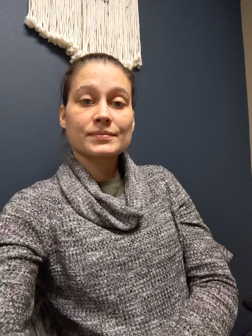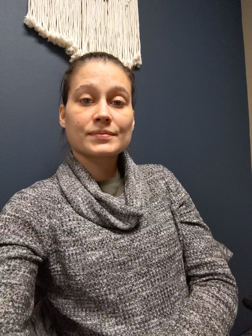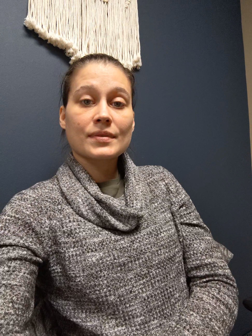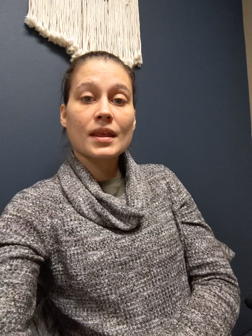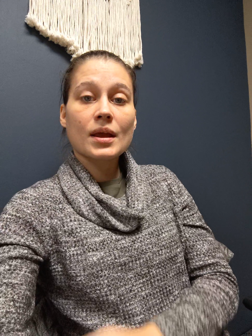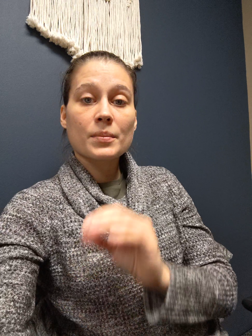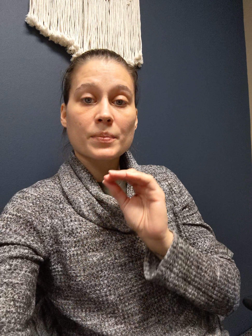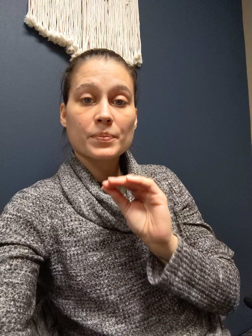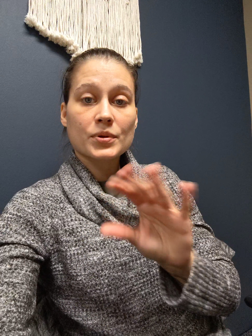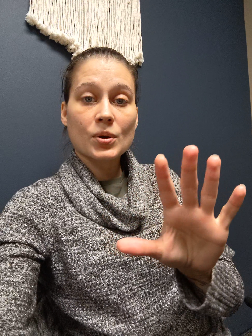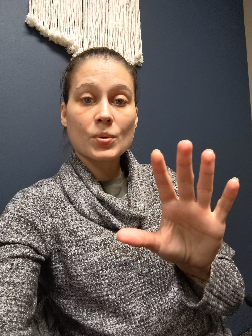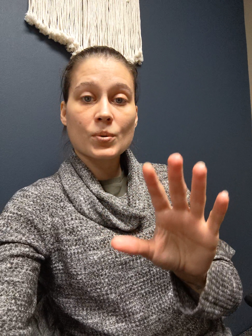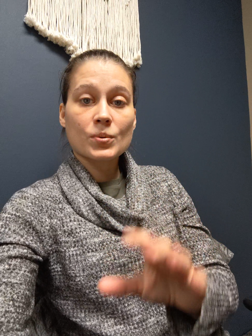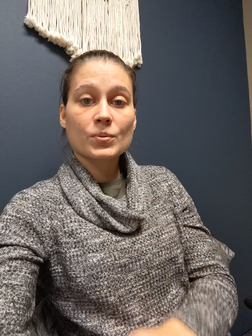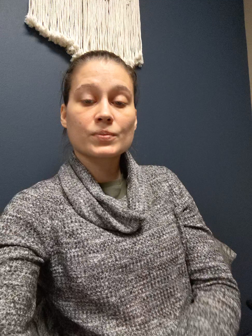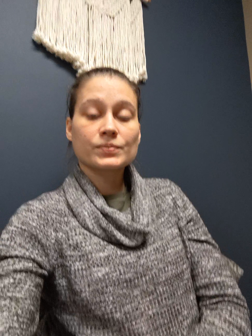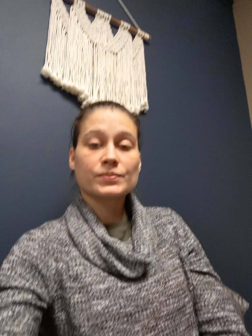blow